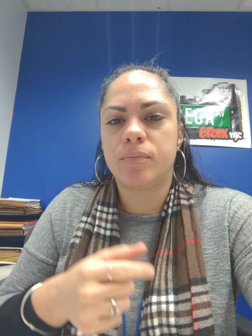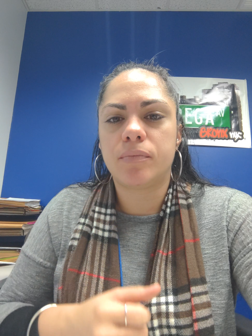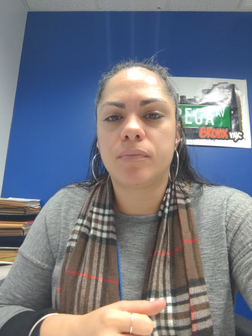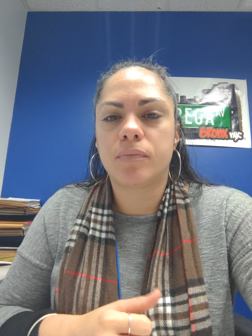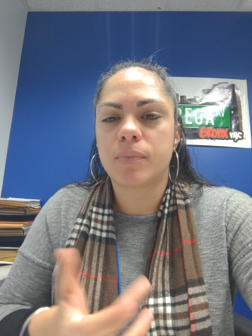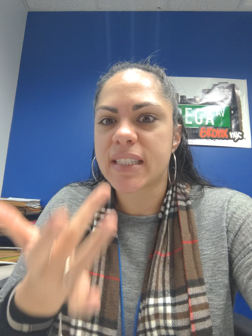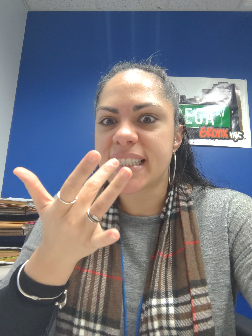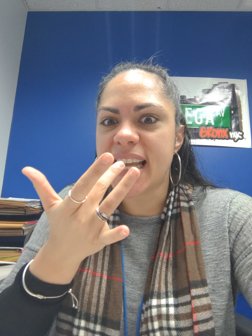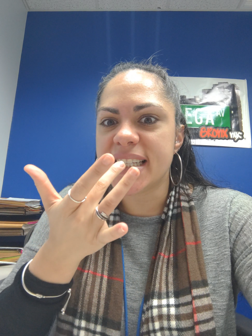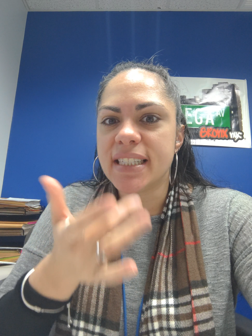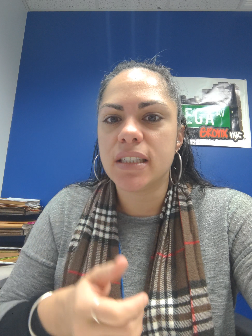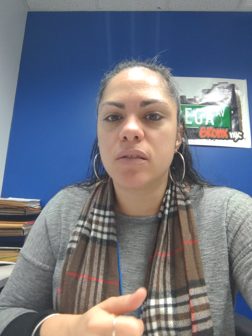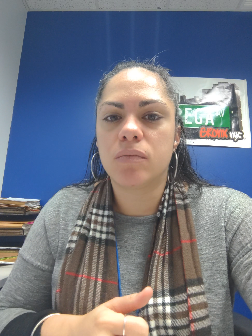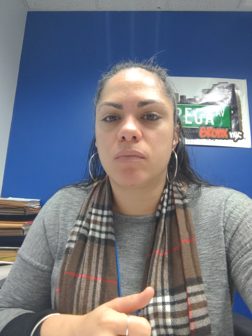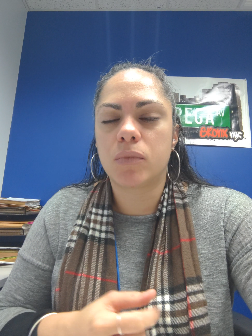taste